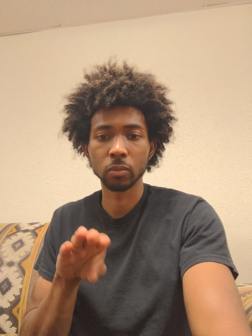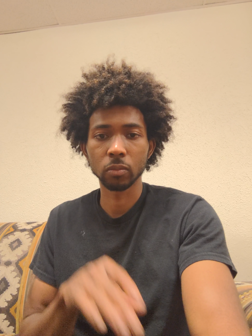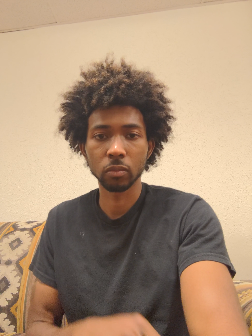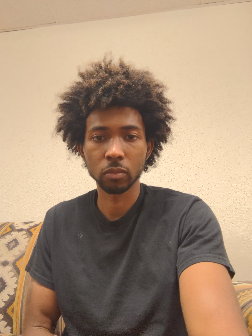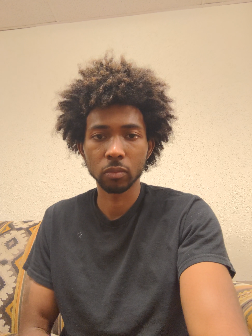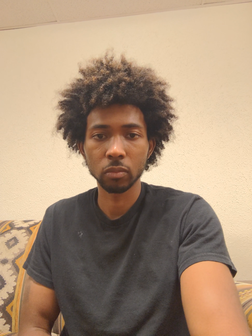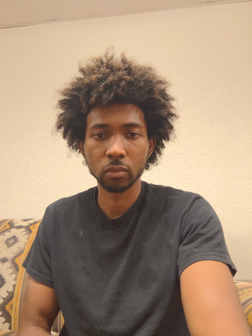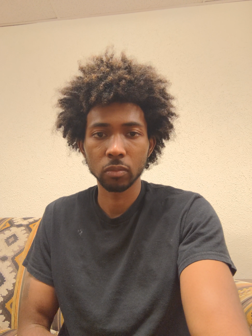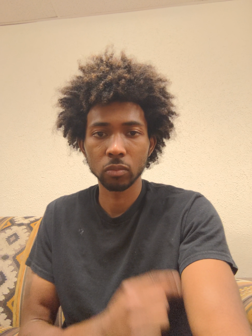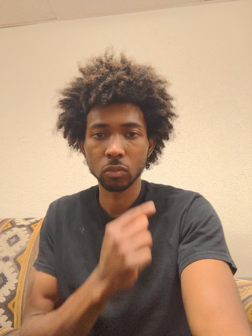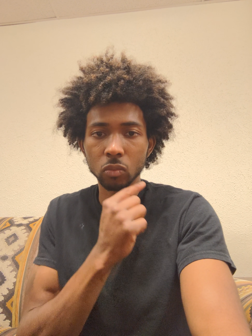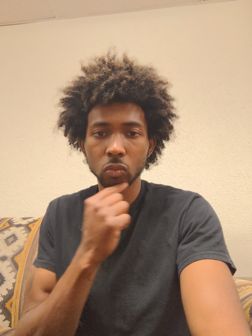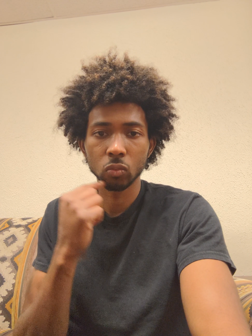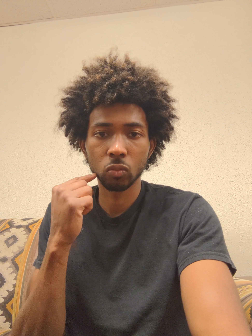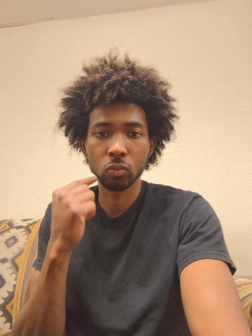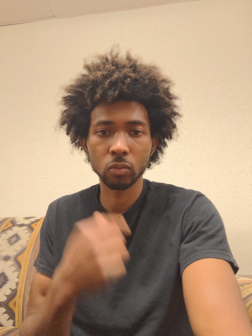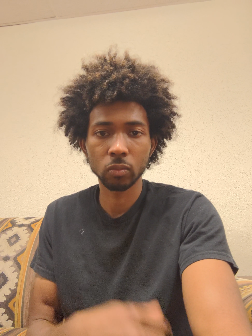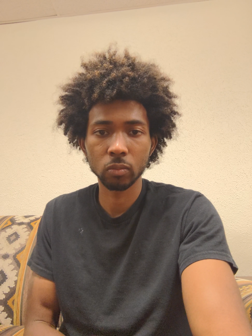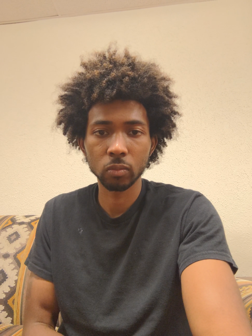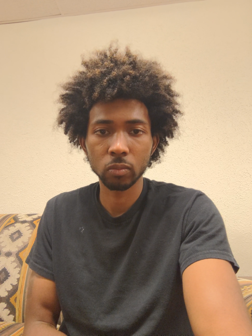glue